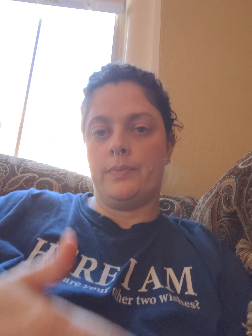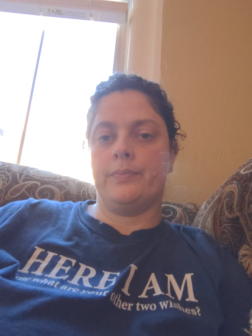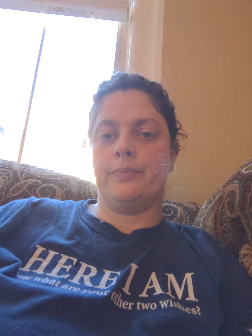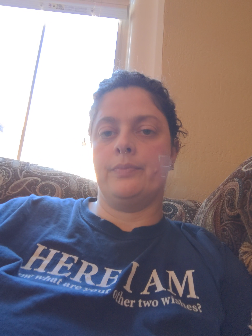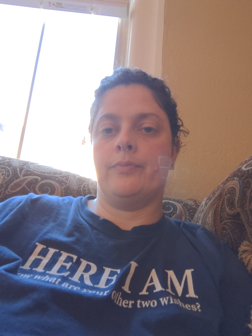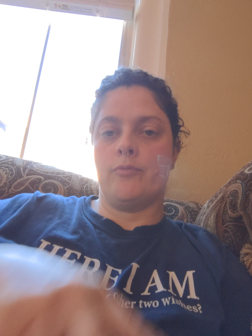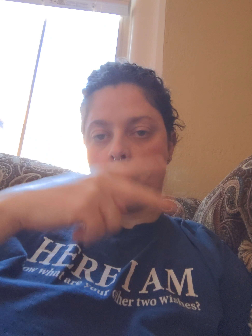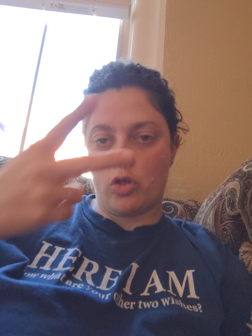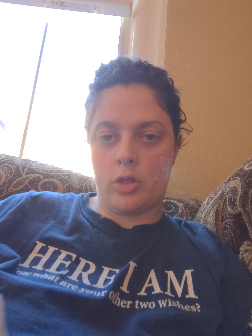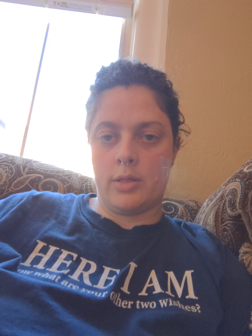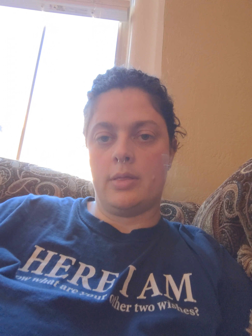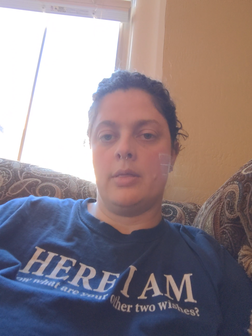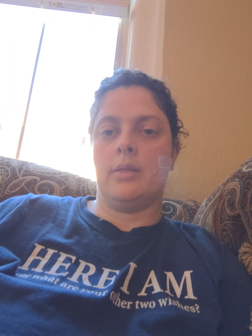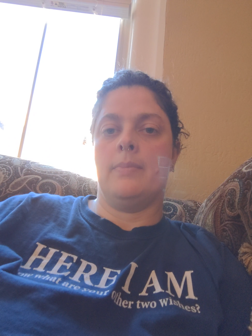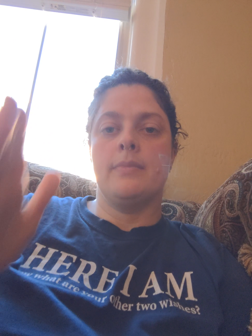fall